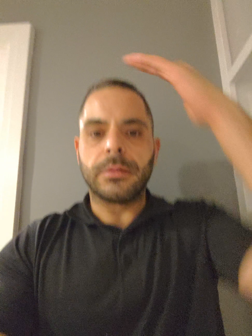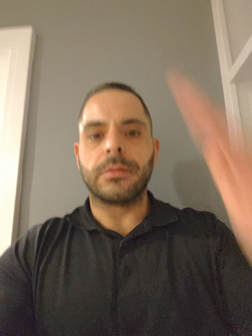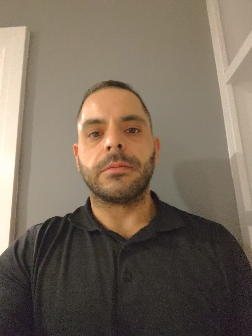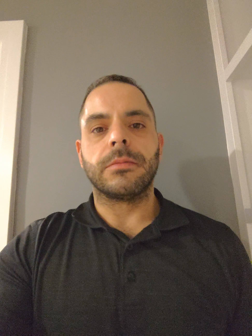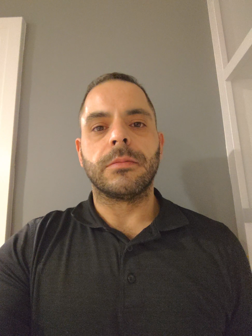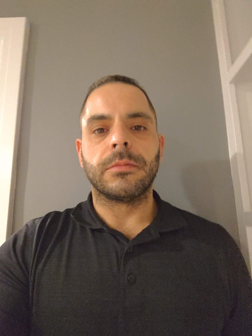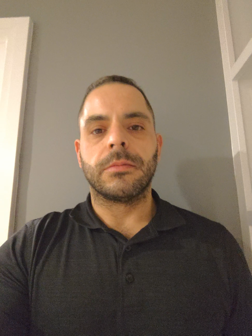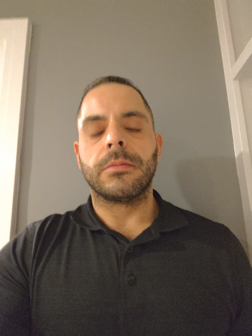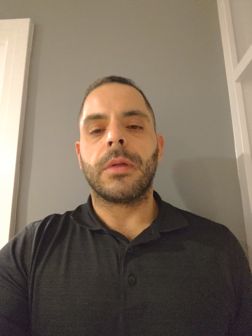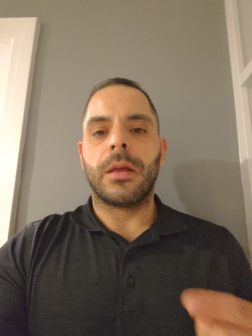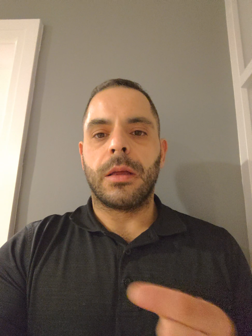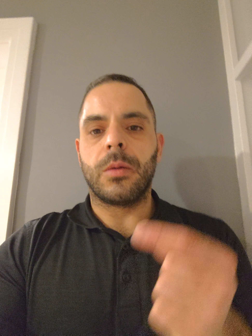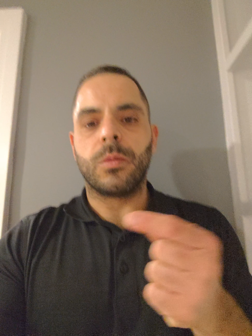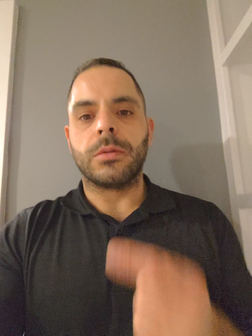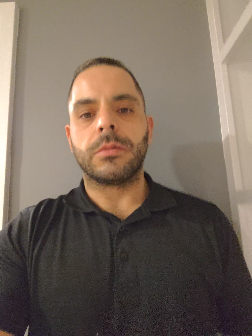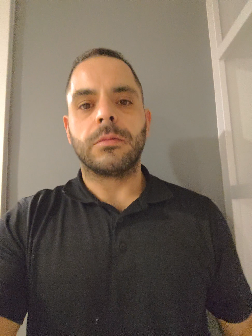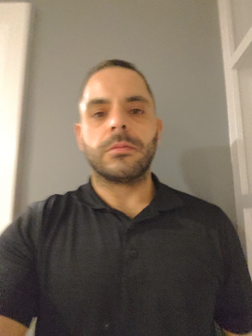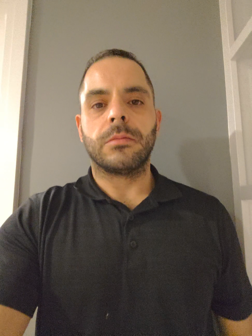owie